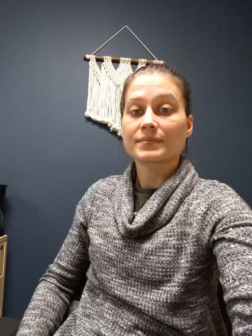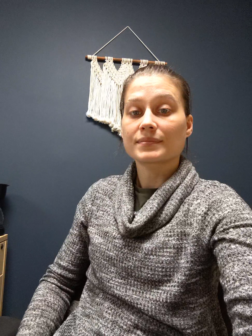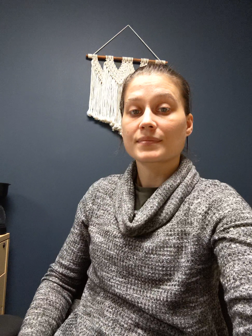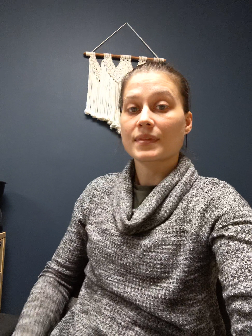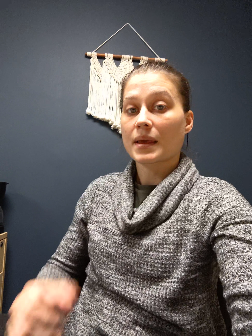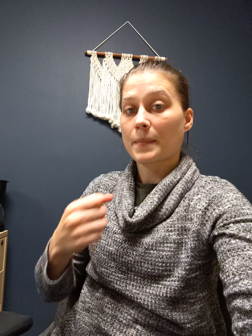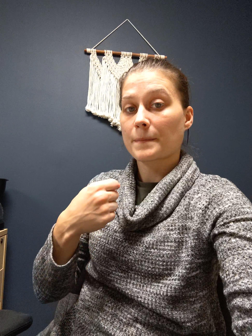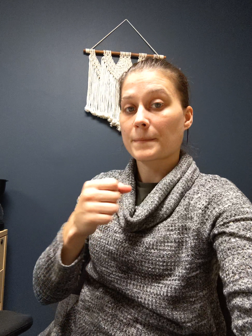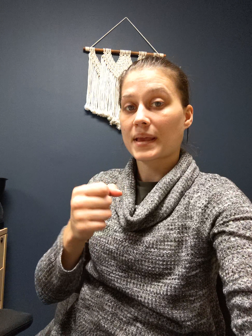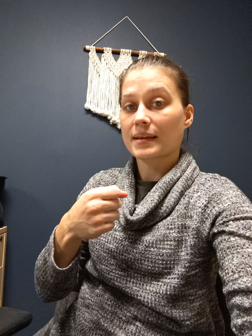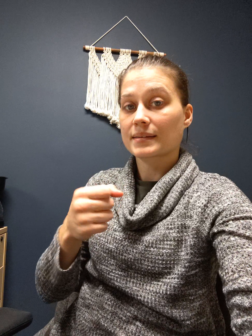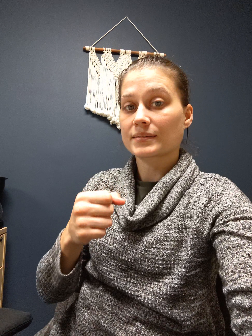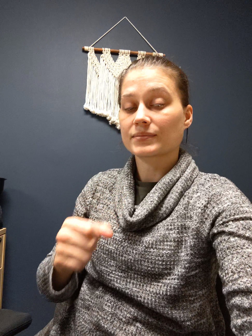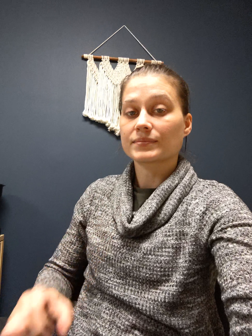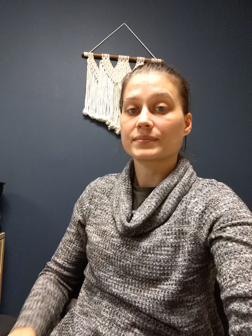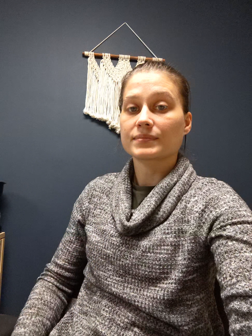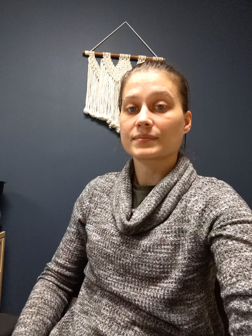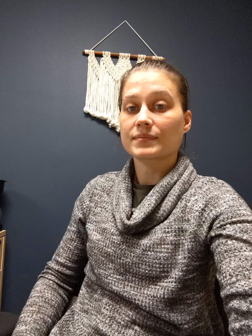make